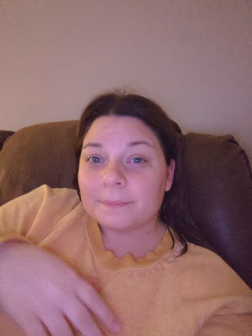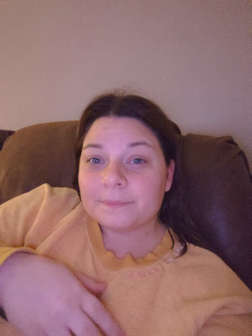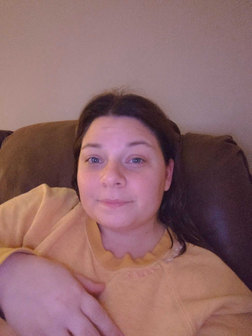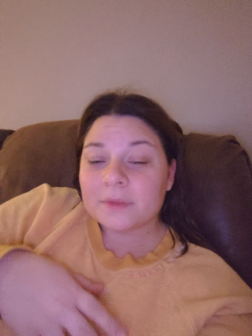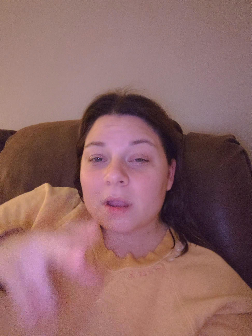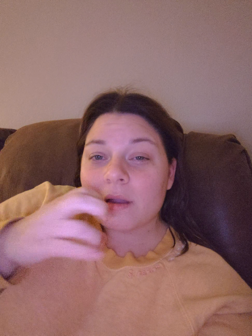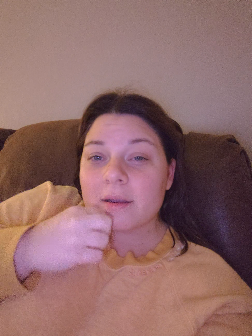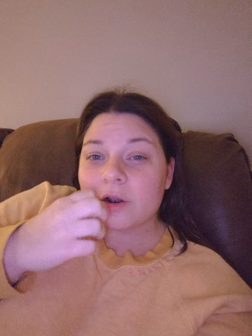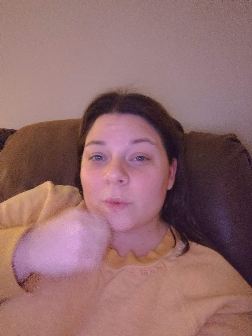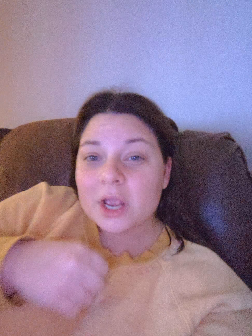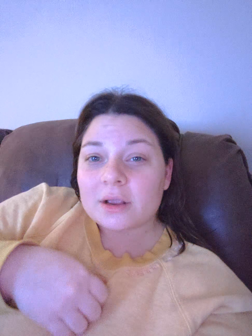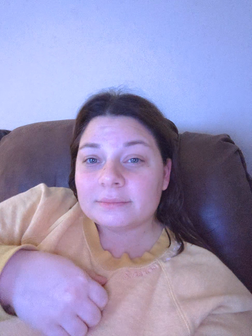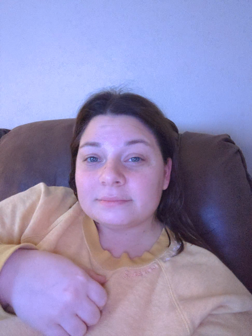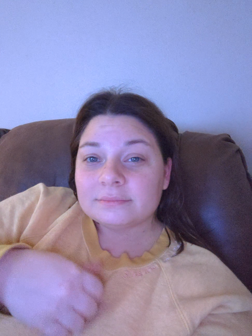underwear